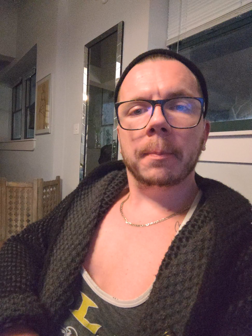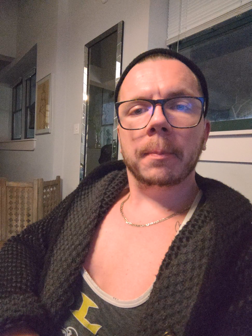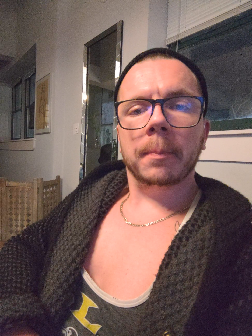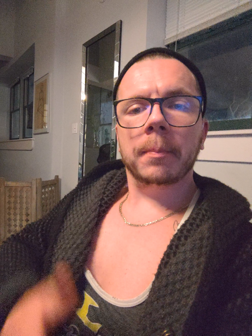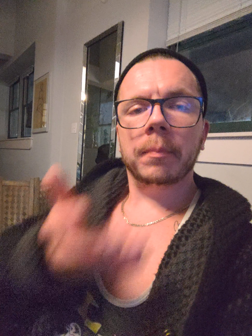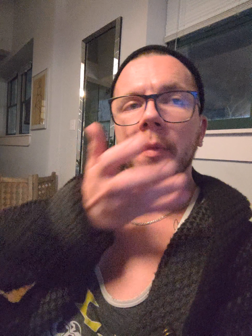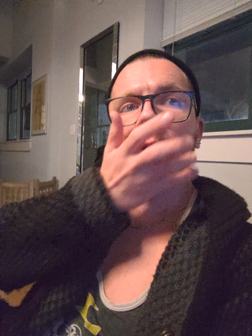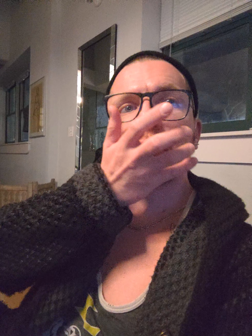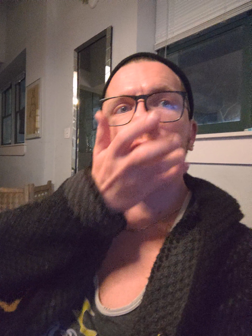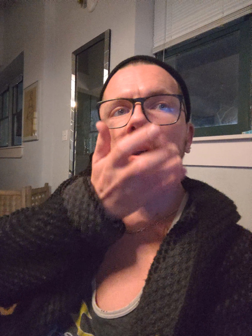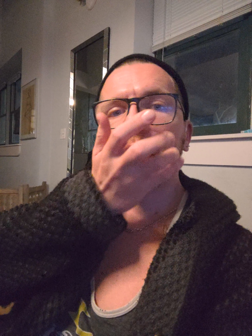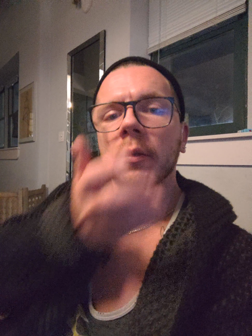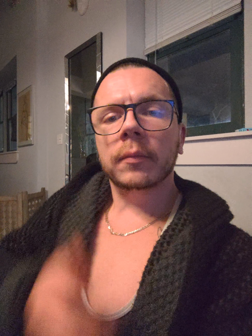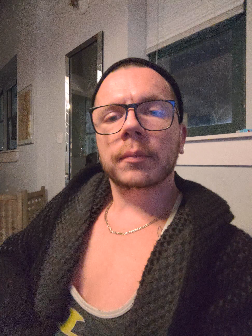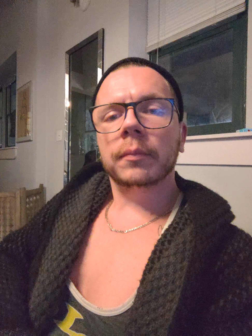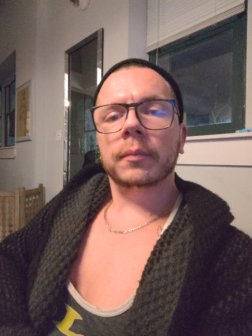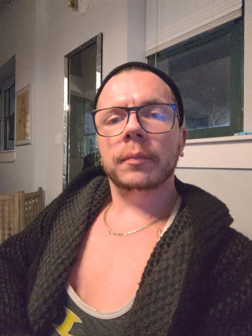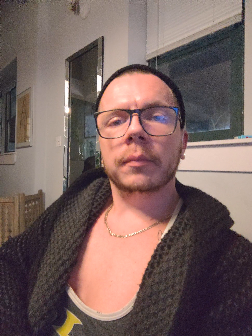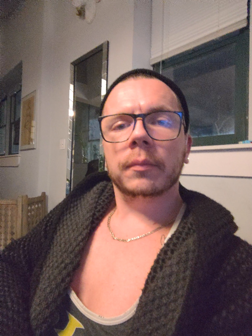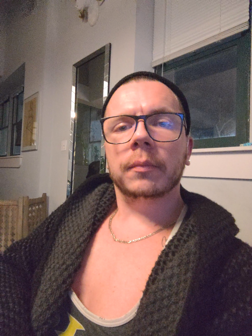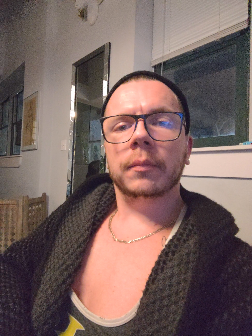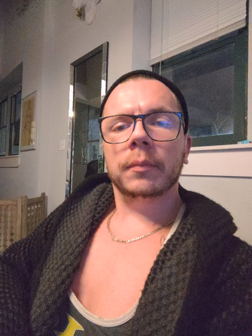grass